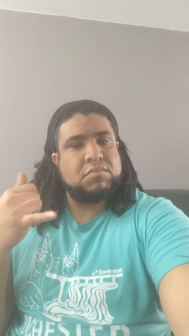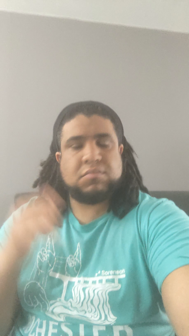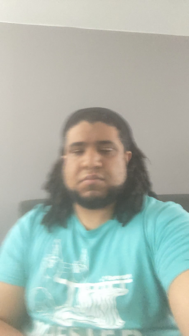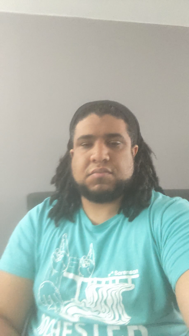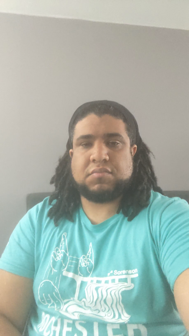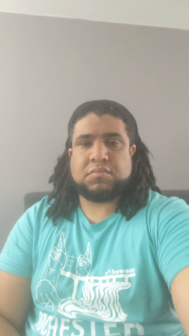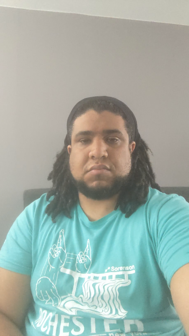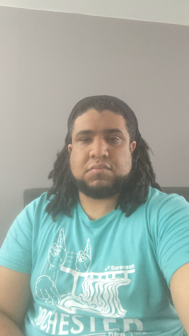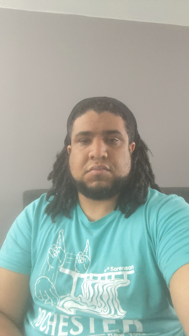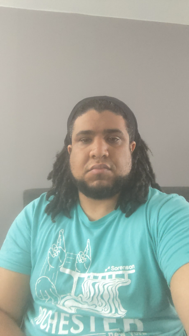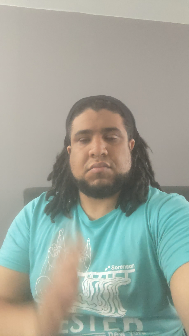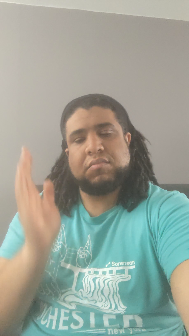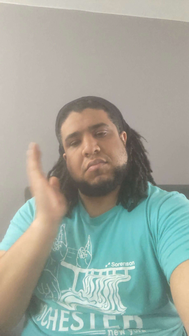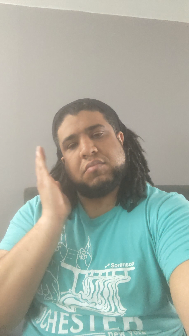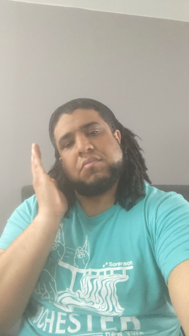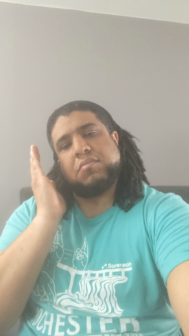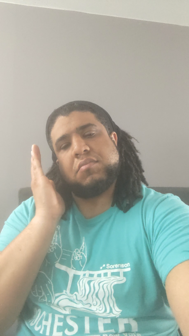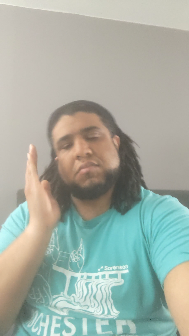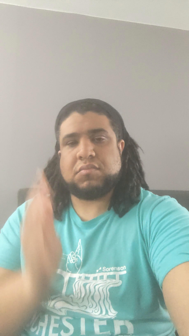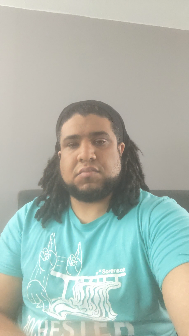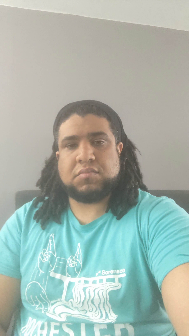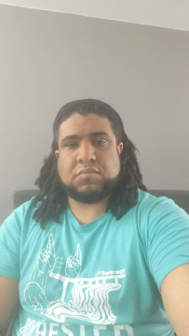pillow